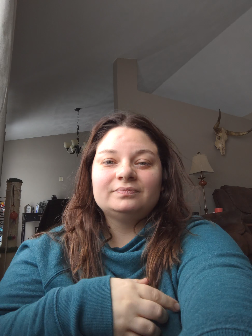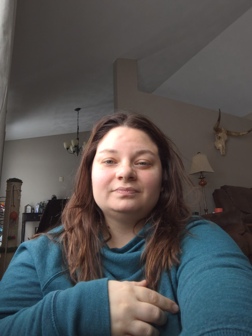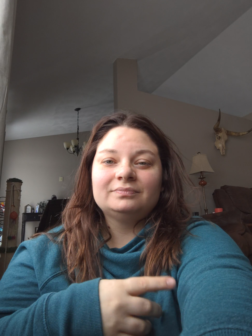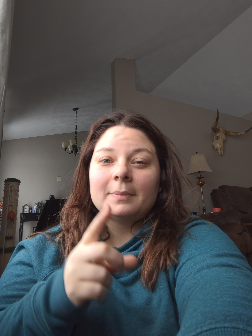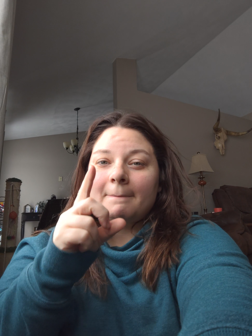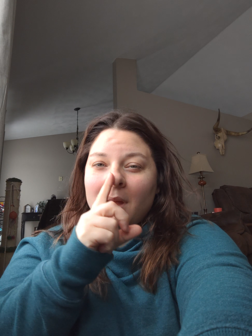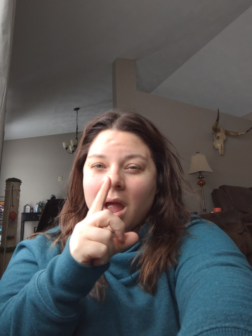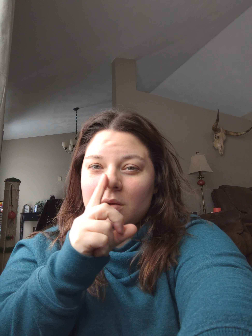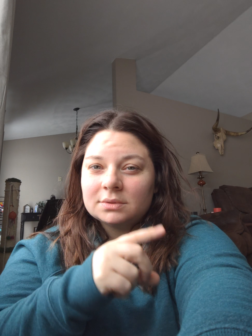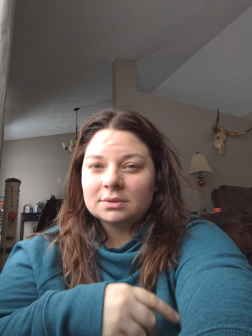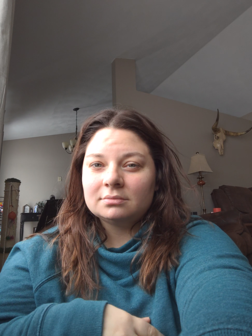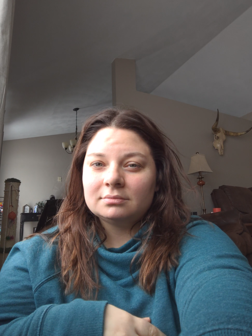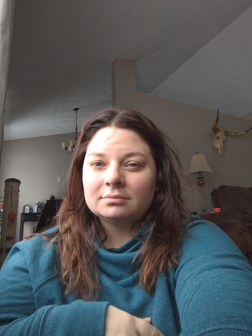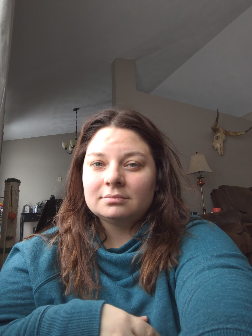mouse